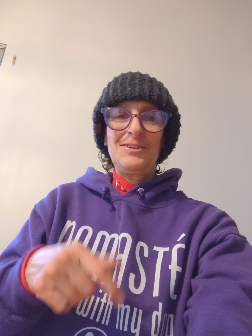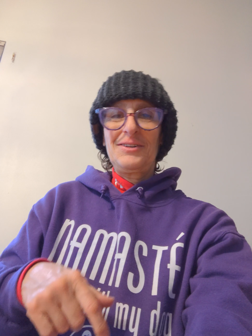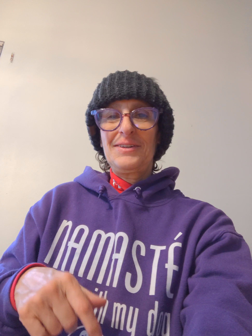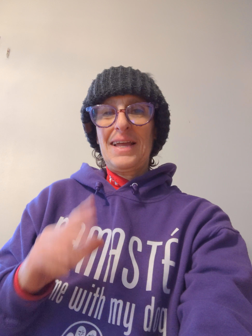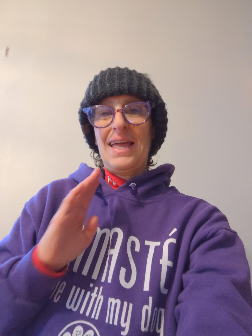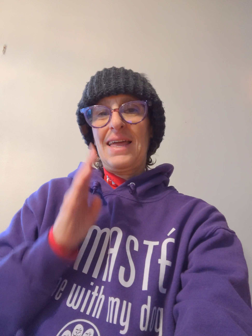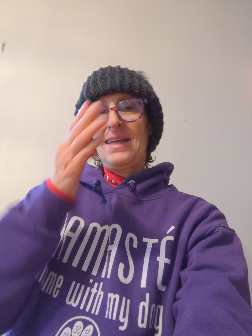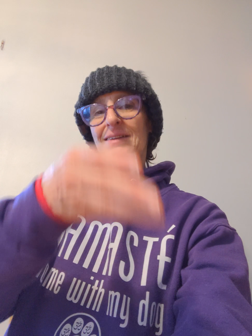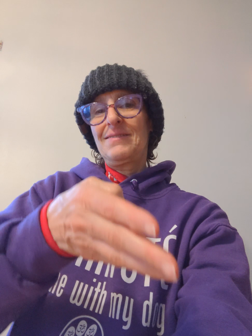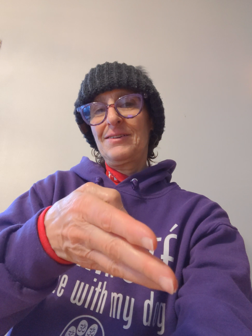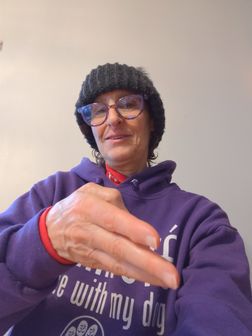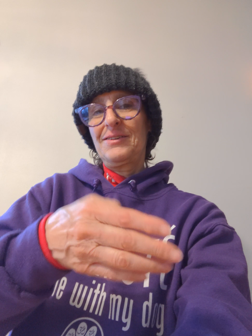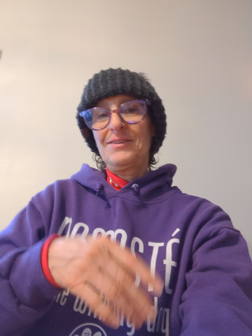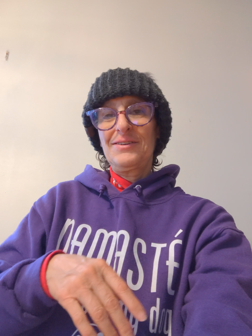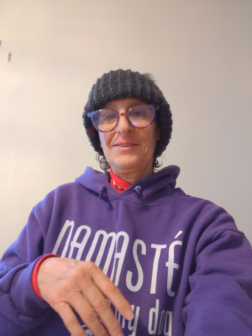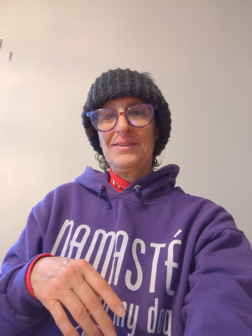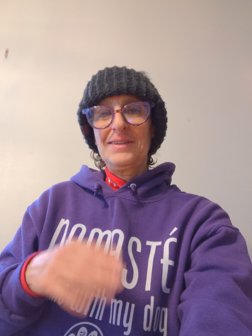after